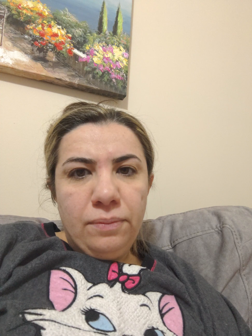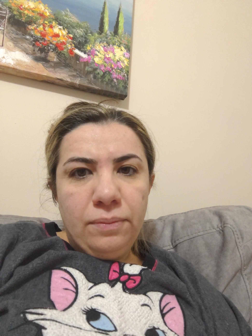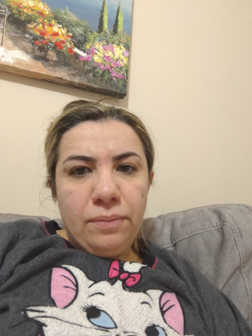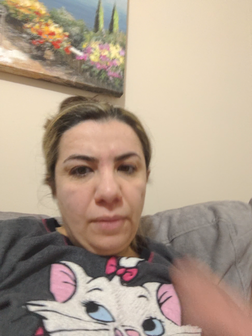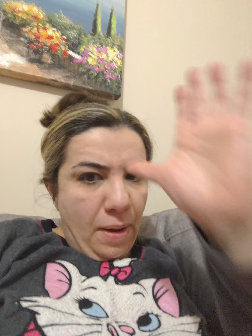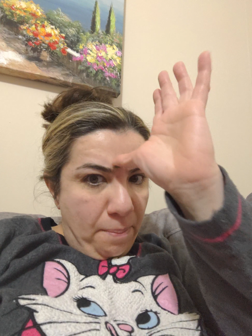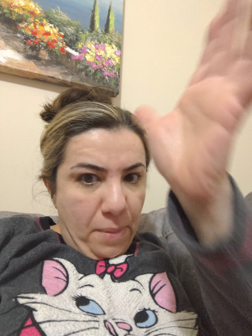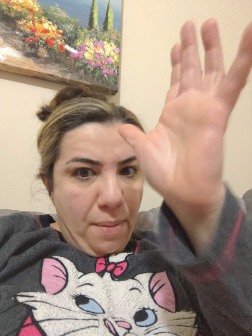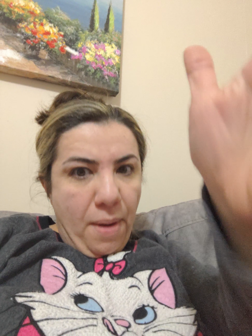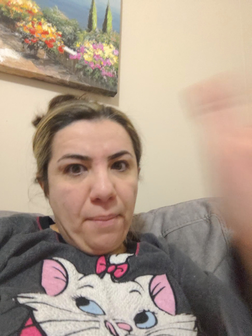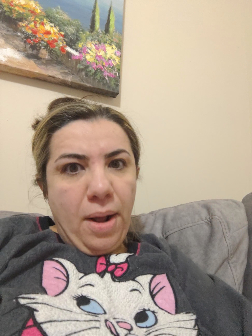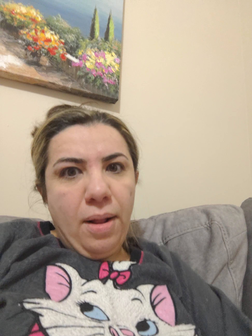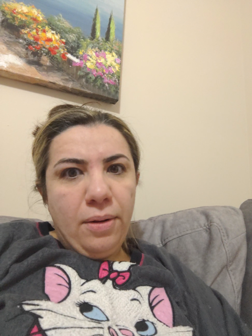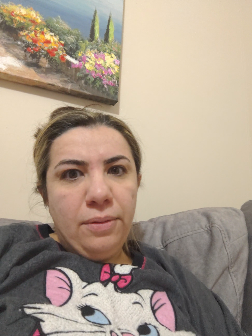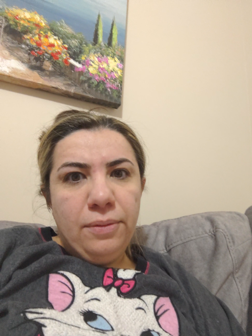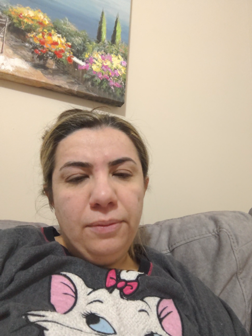grandpa